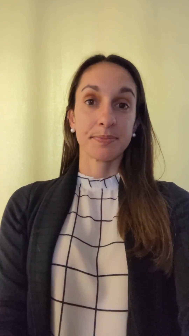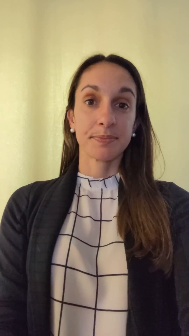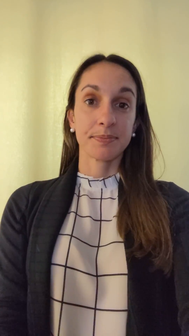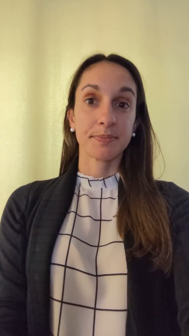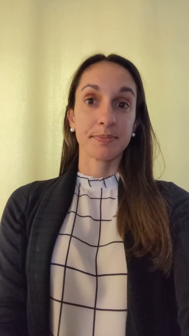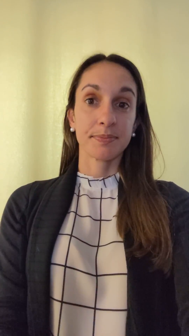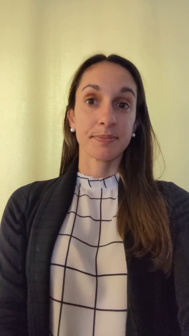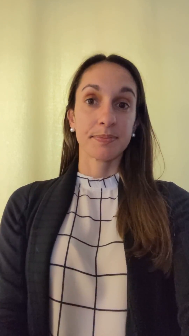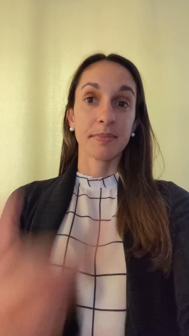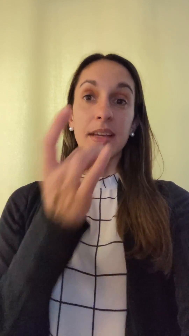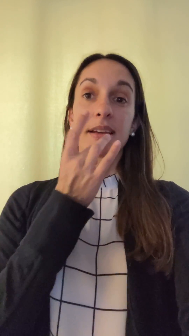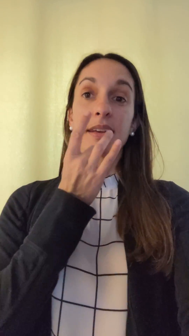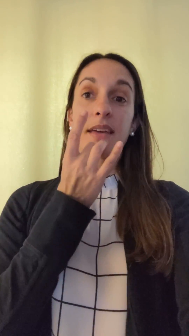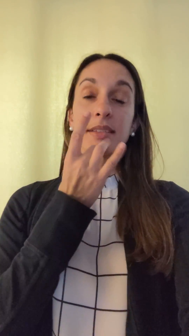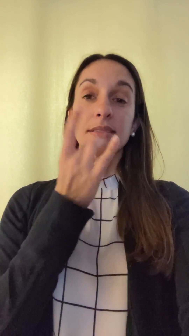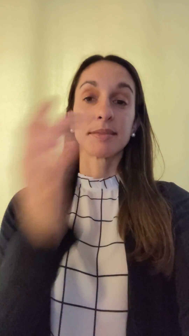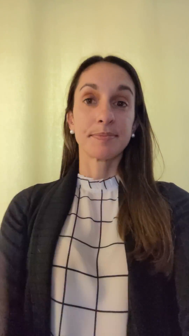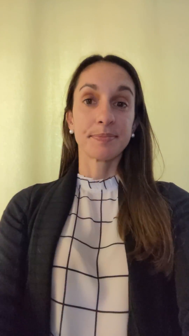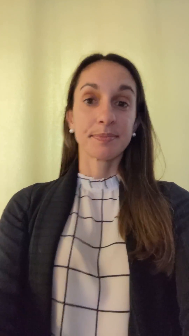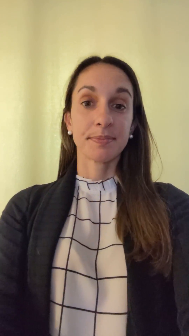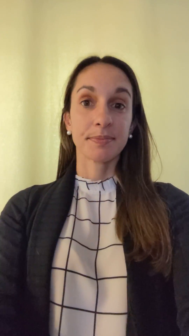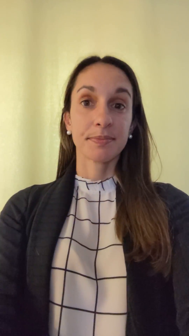light bulb